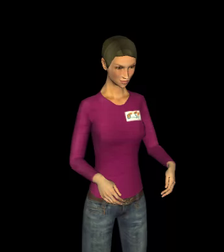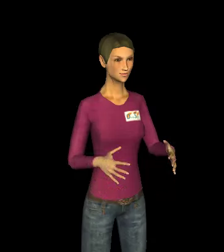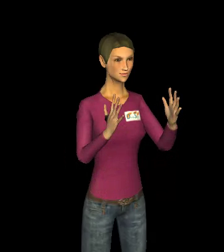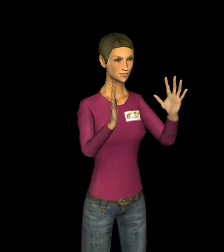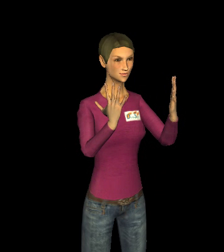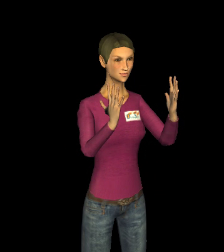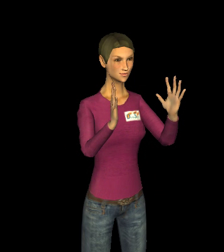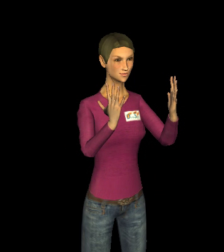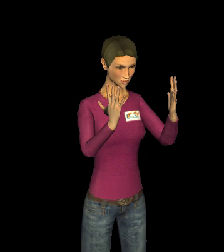أحسنت